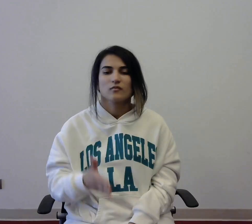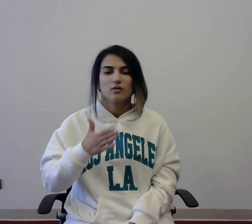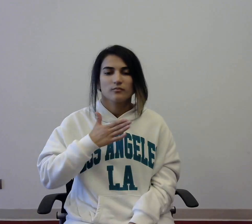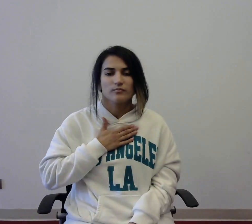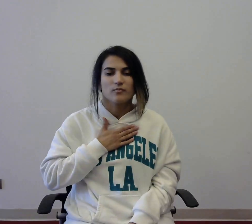mənim